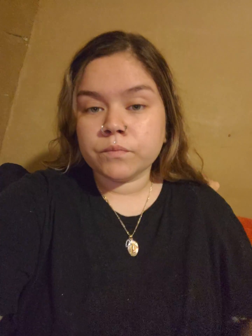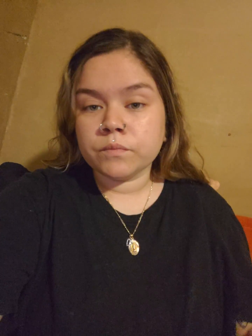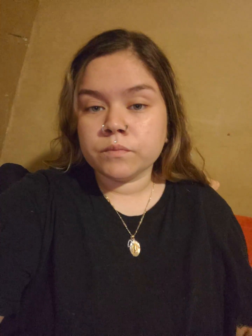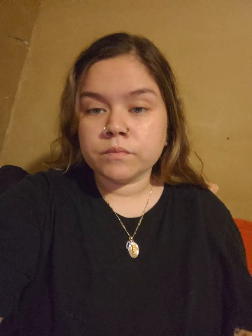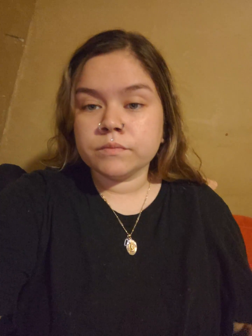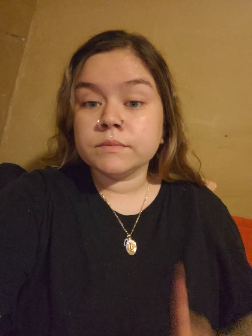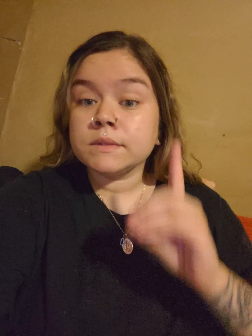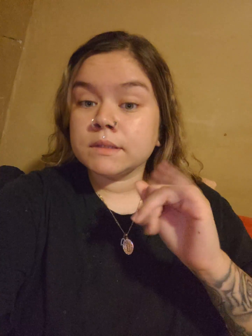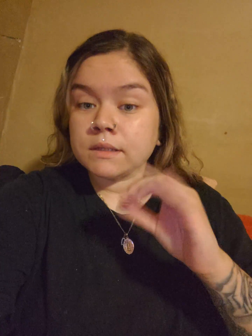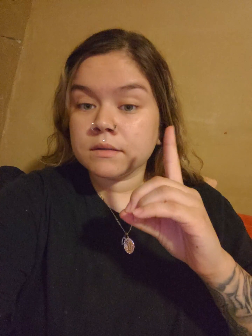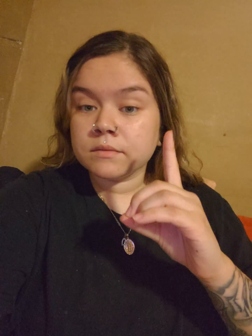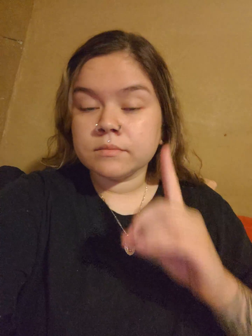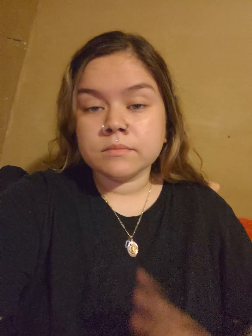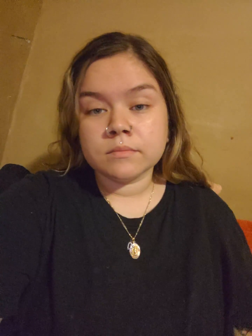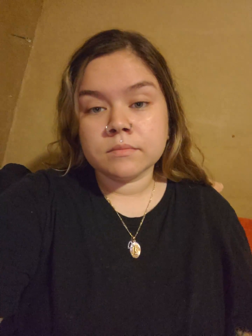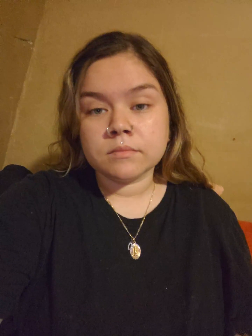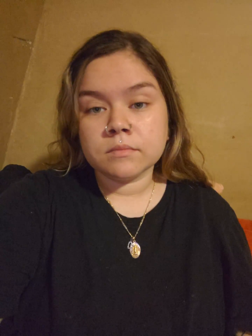did